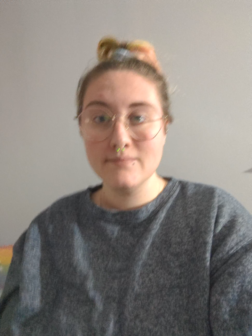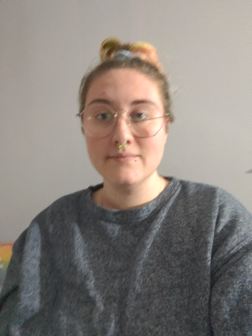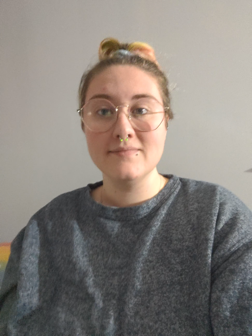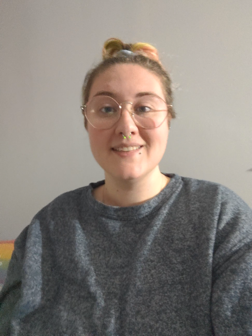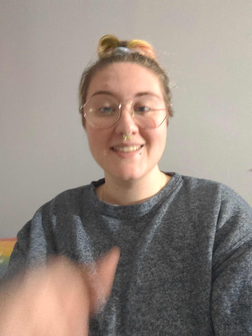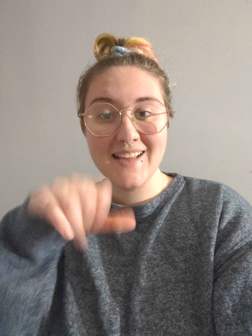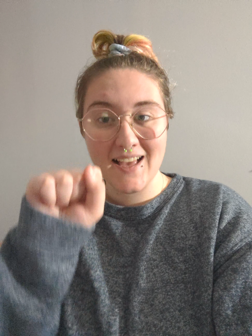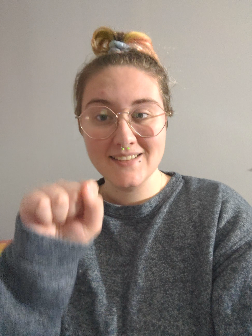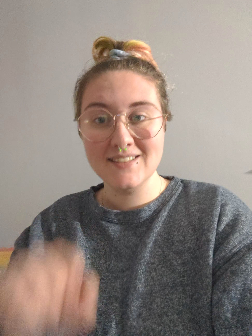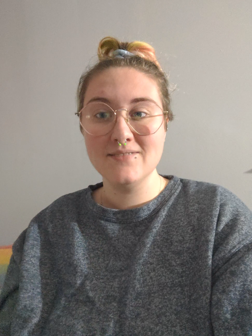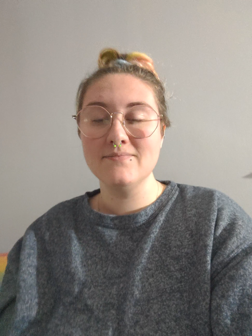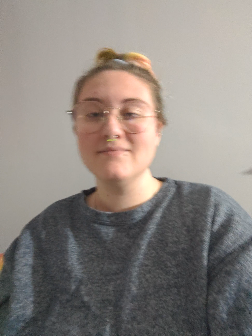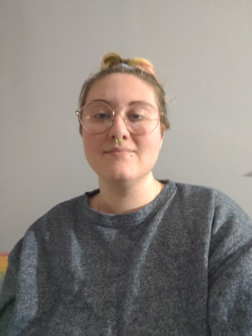yes